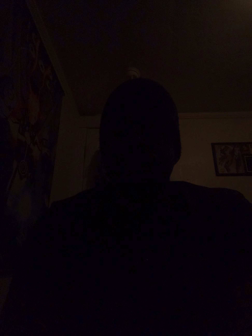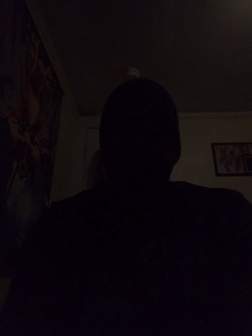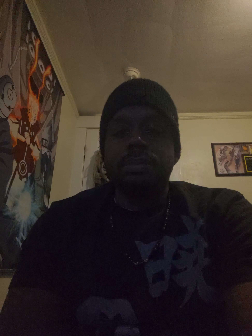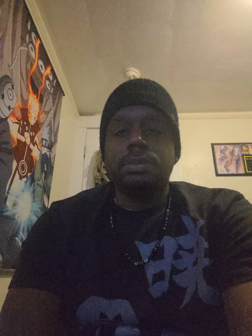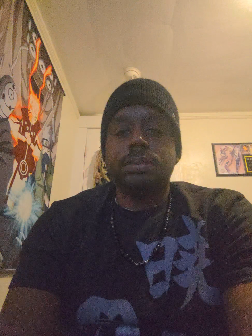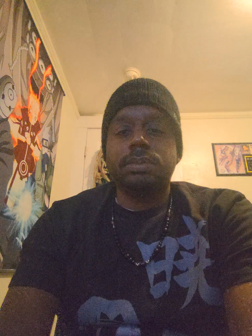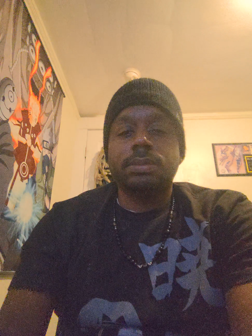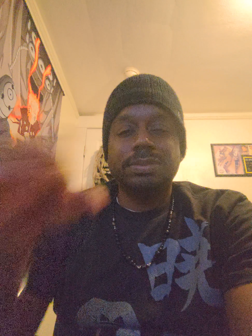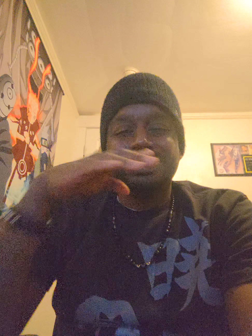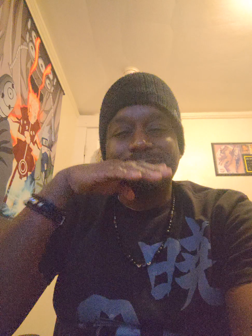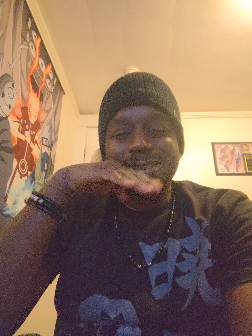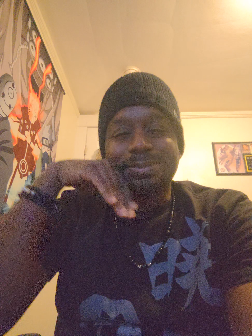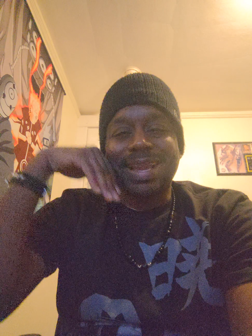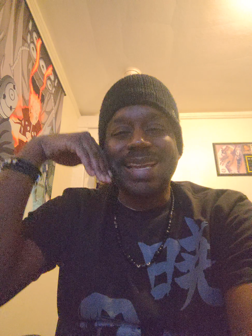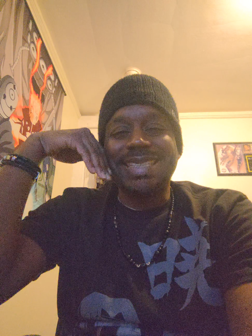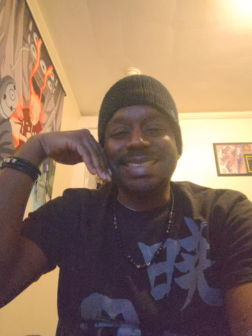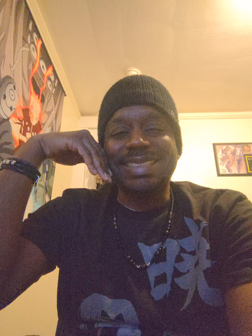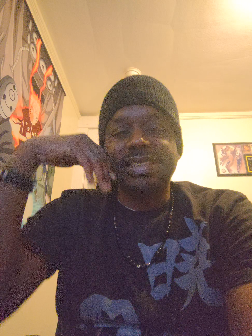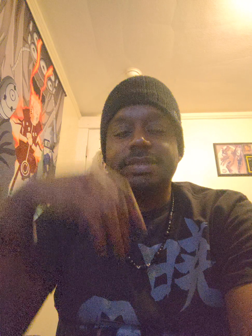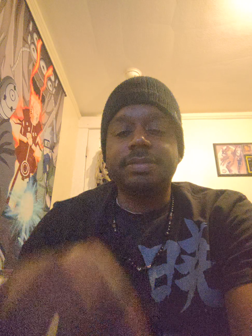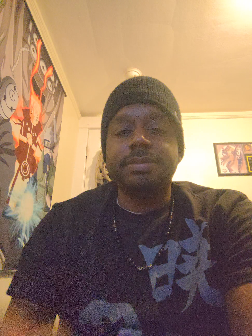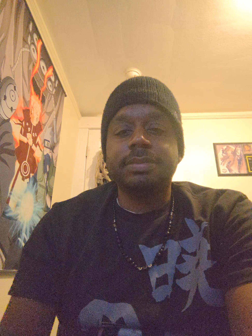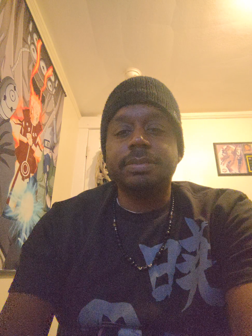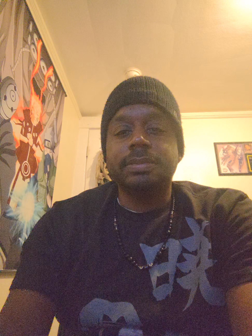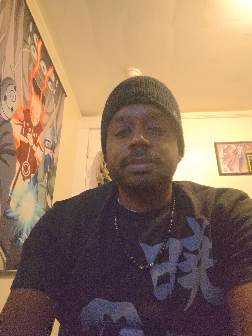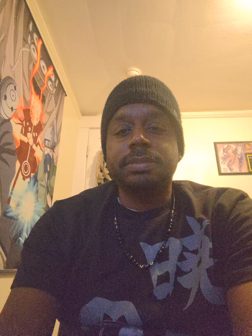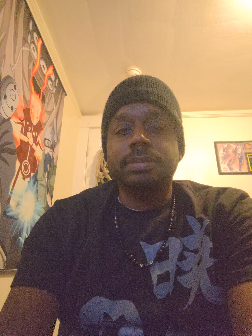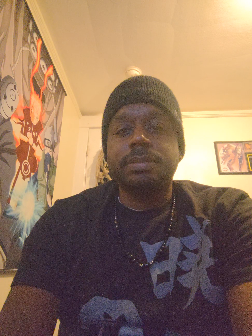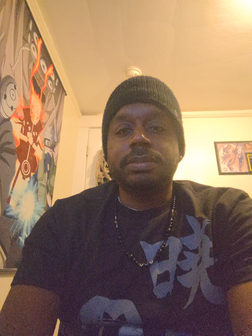smile